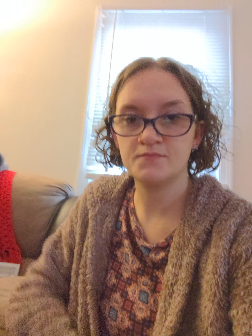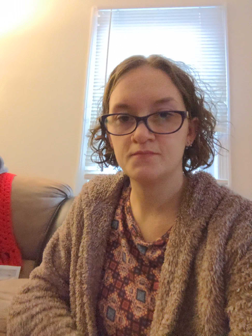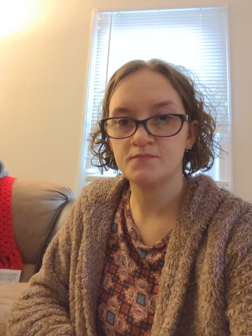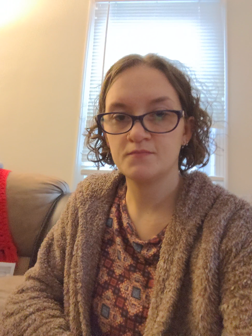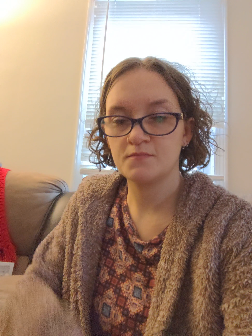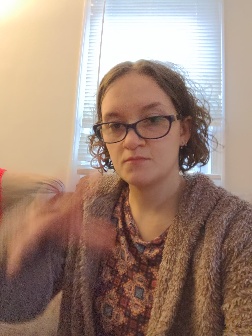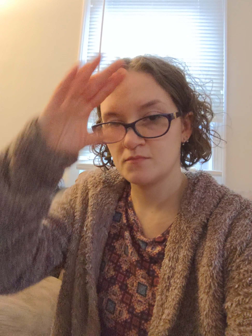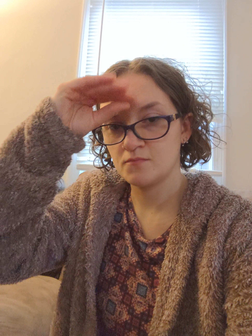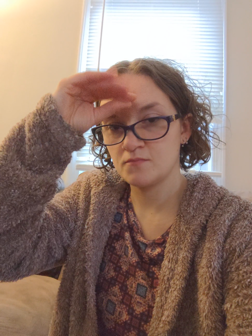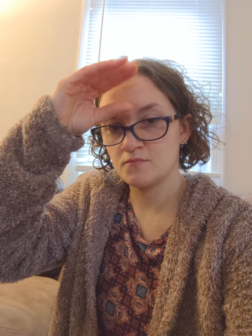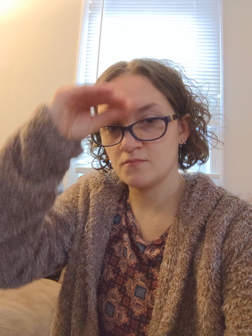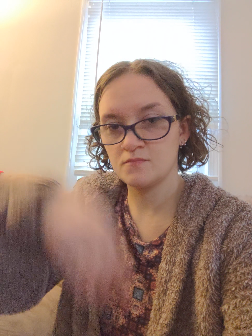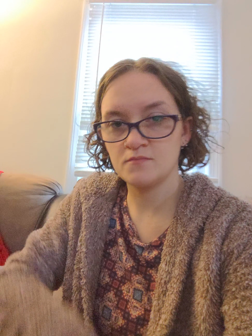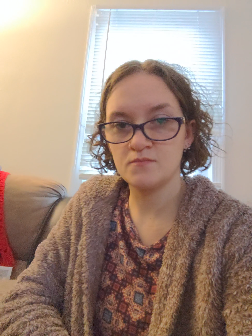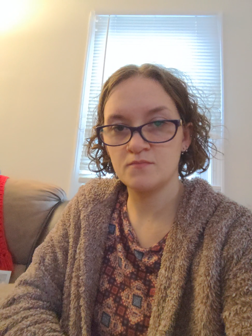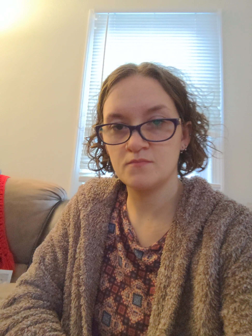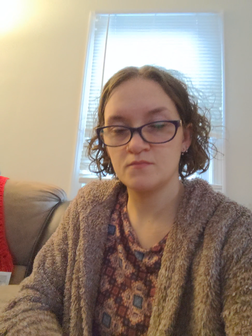boy